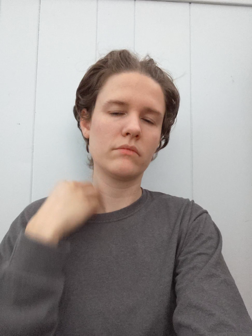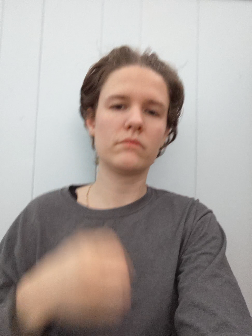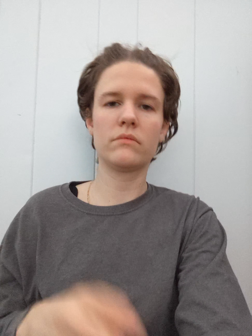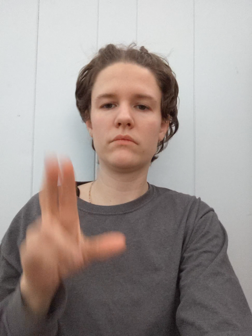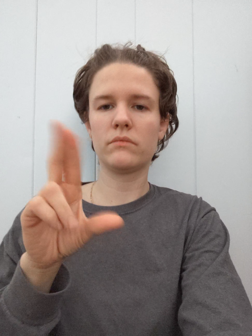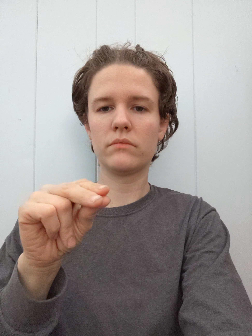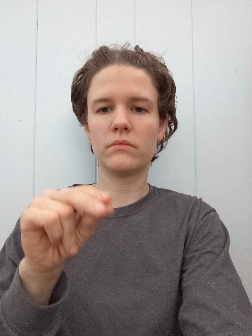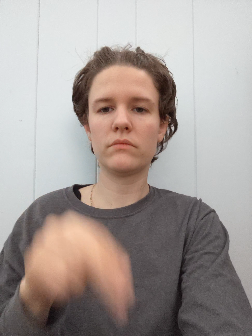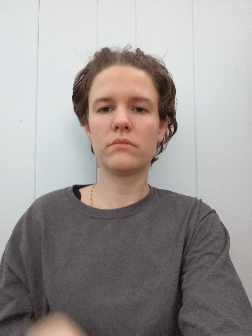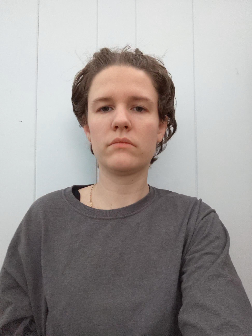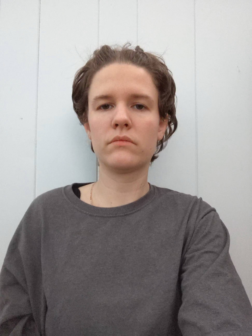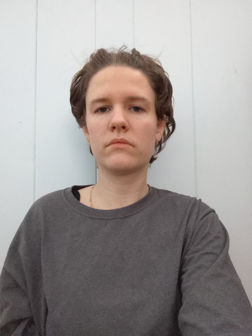no